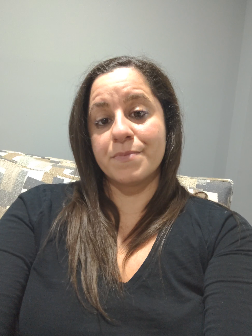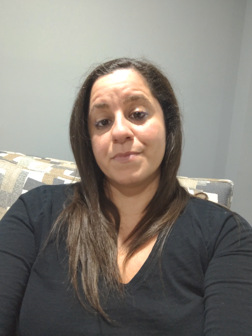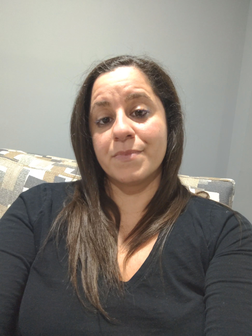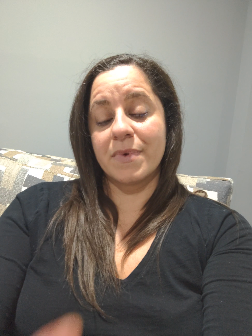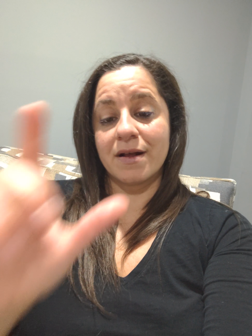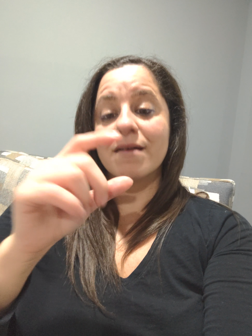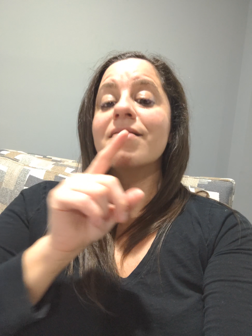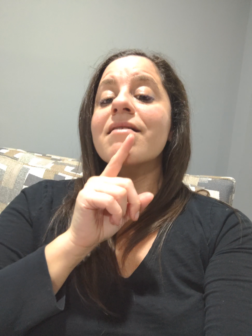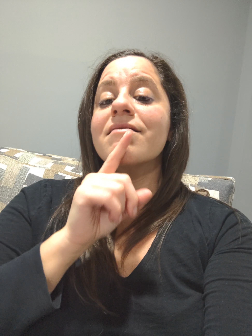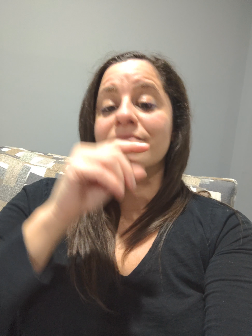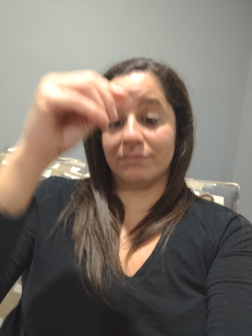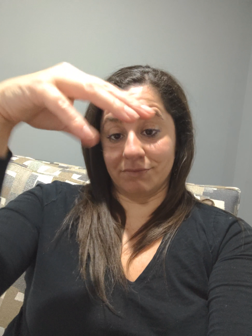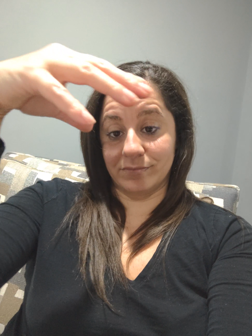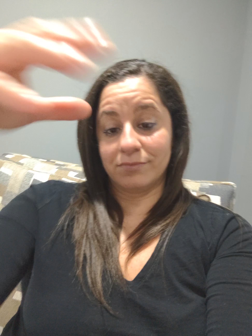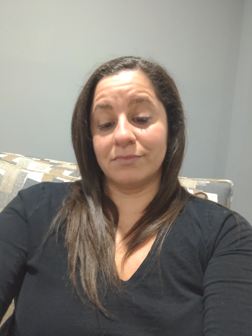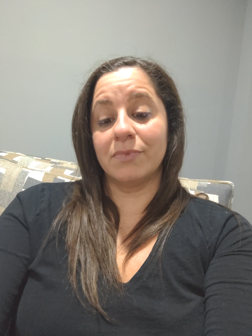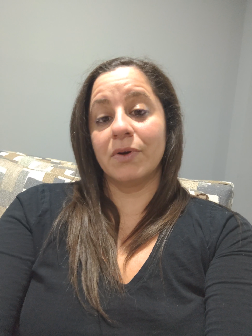lamp